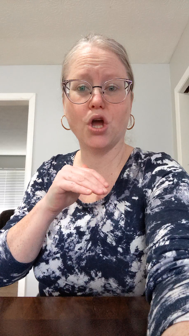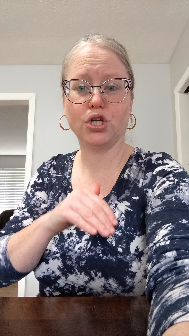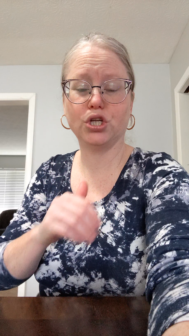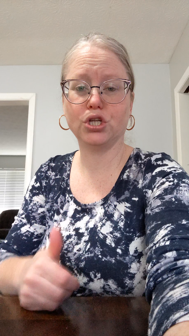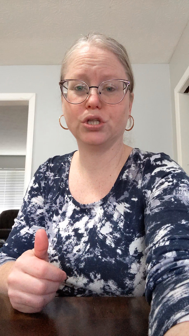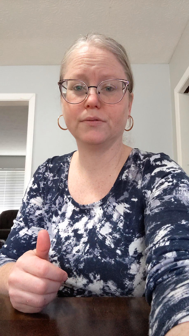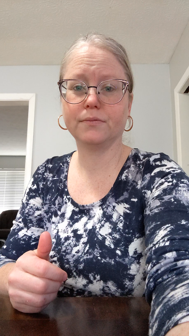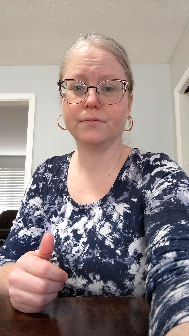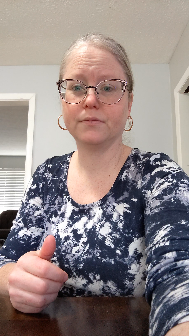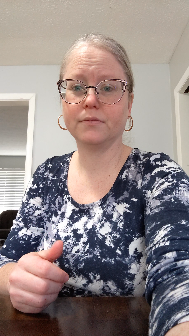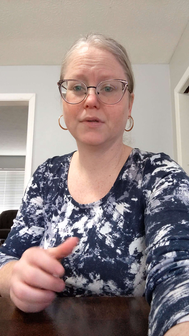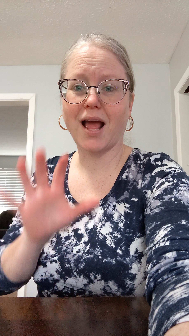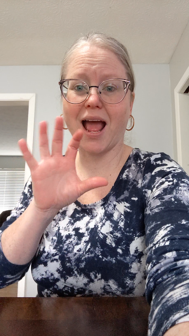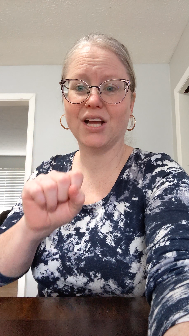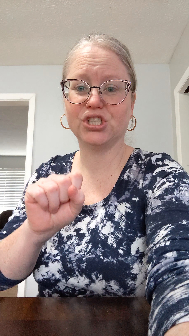catch